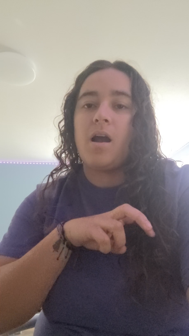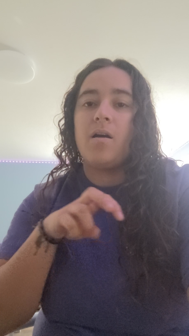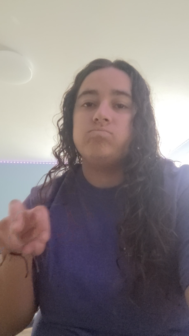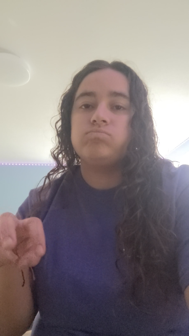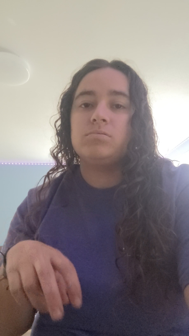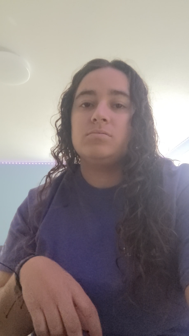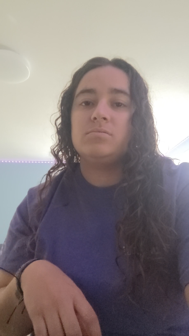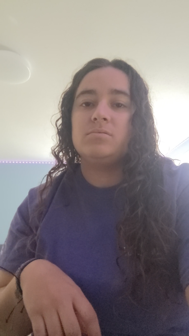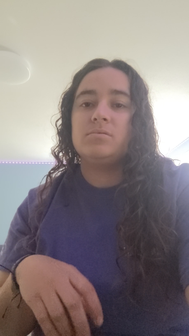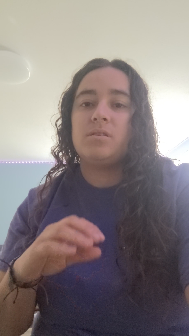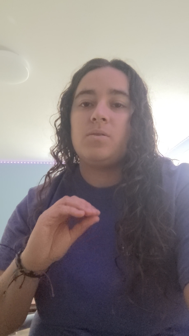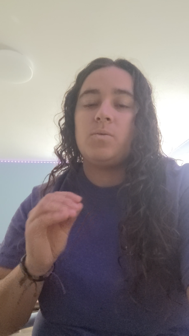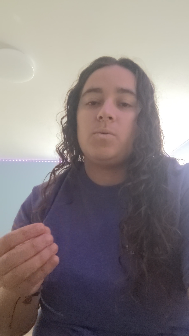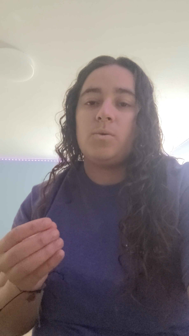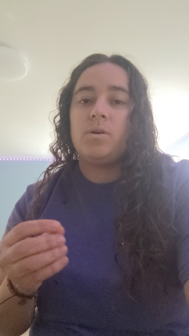none